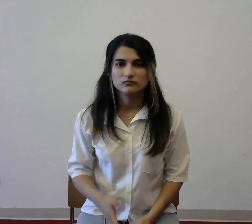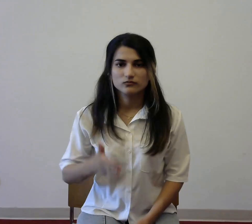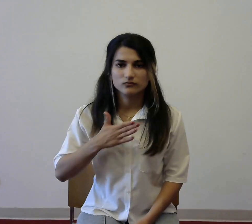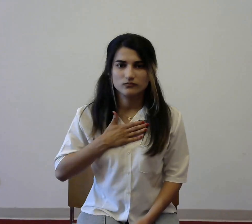mən